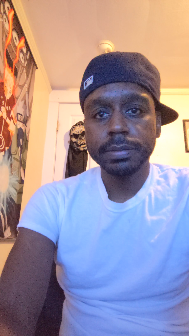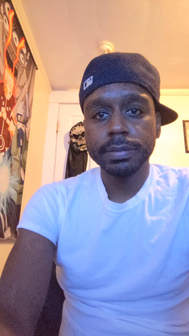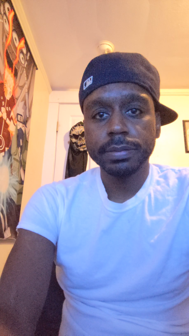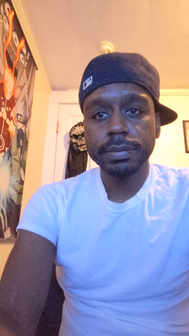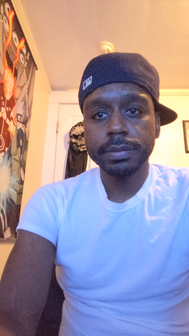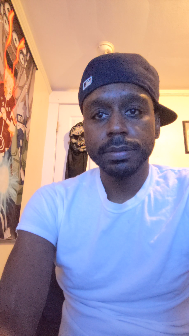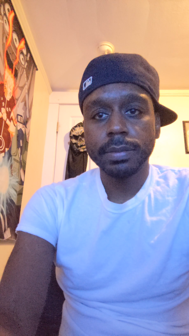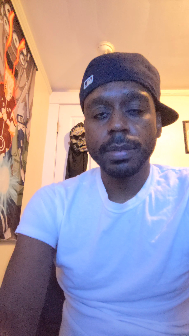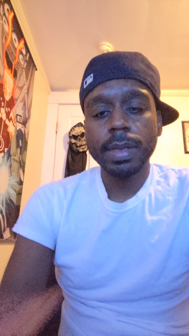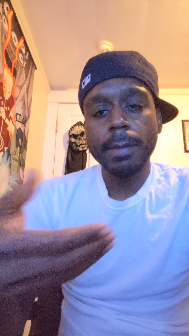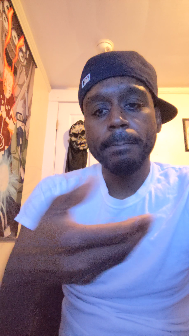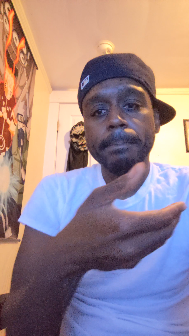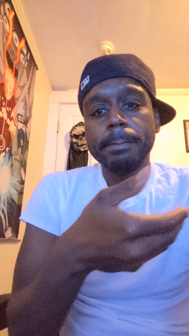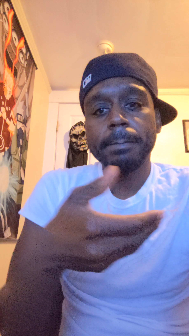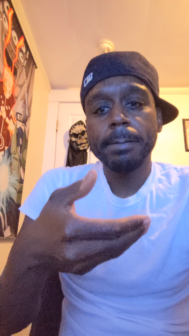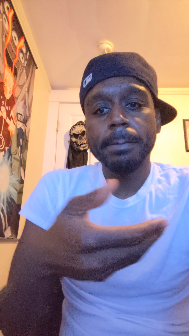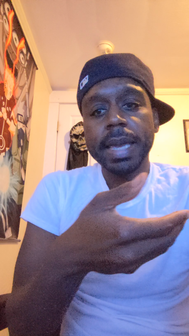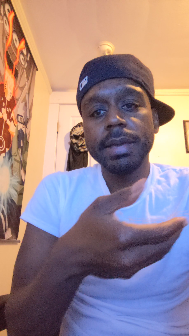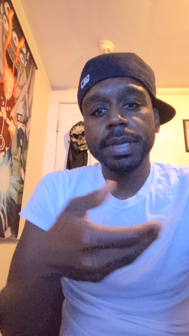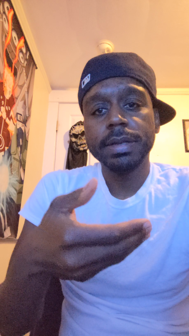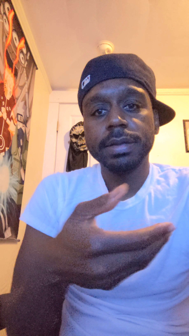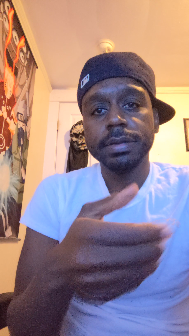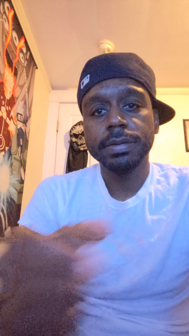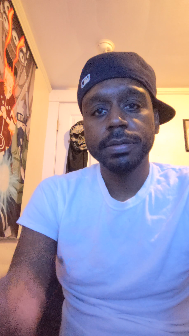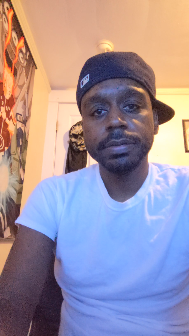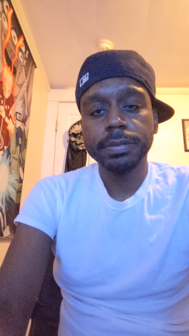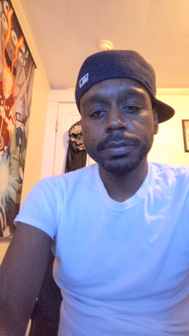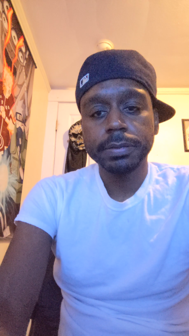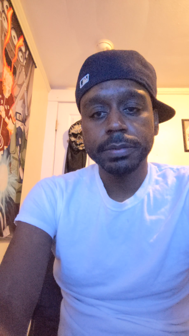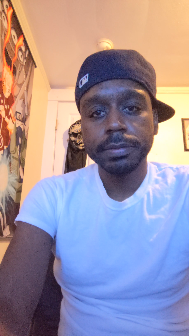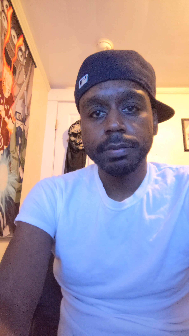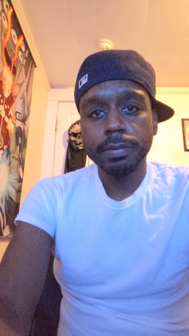baby